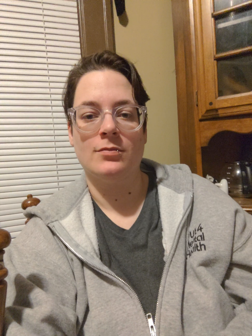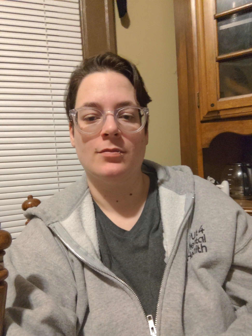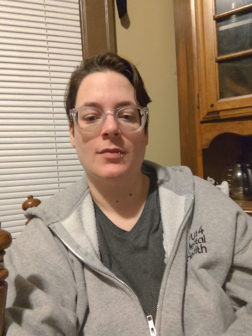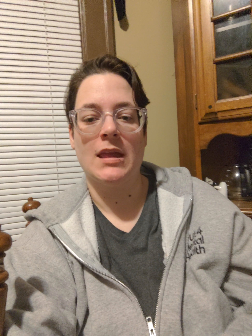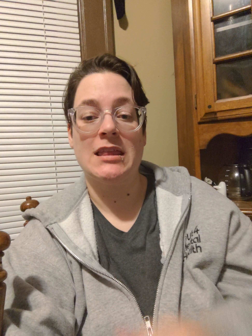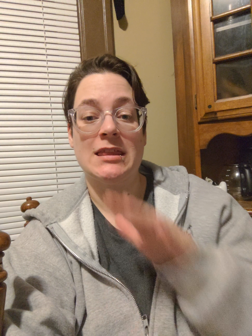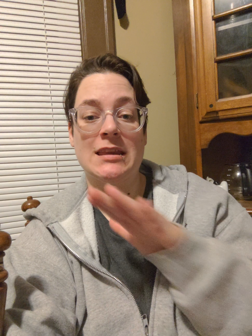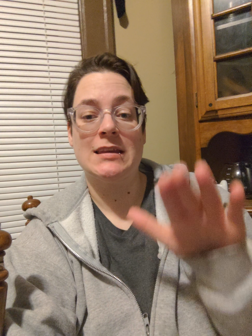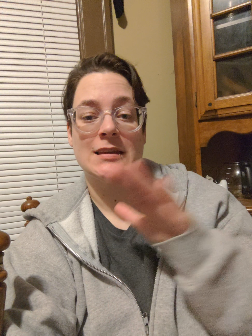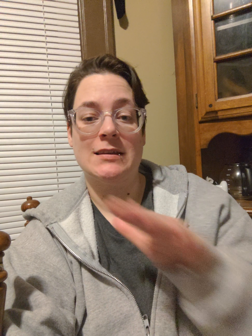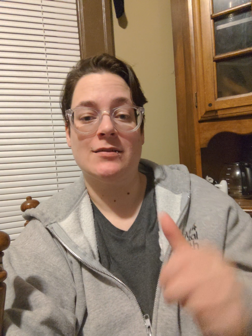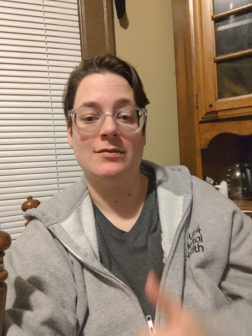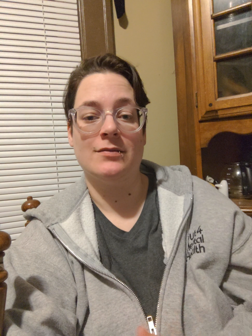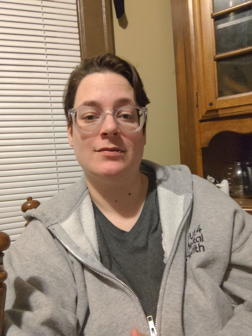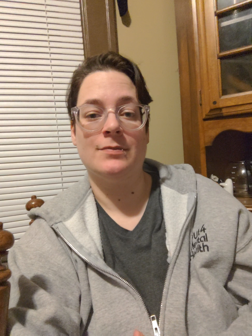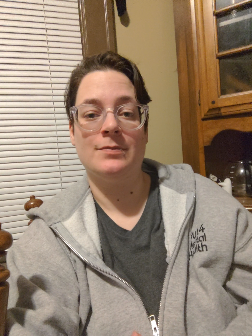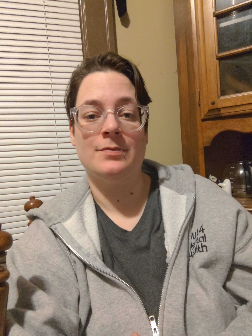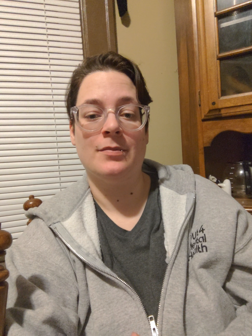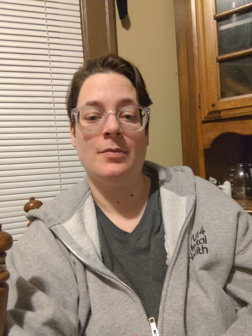clean